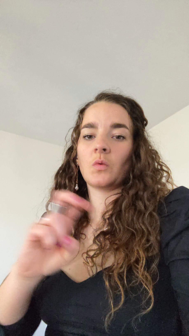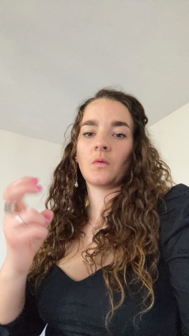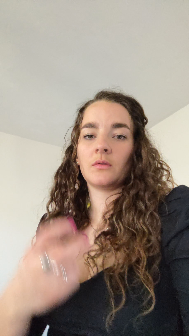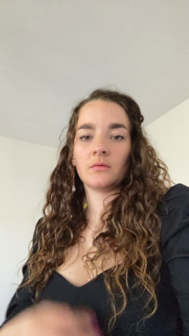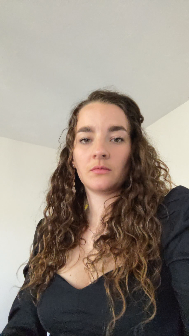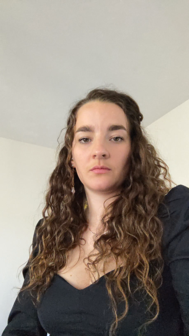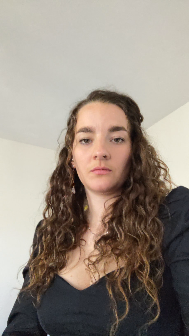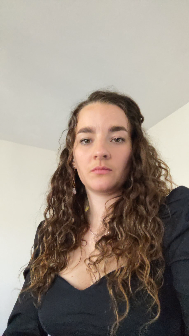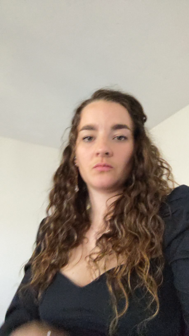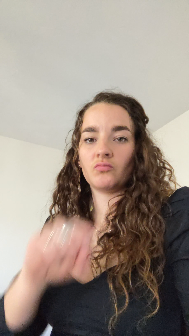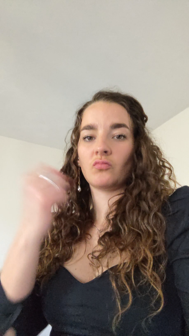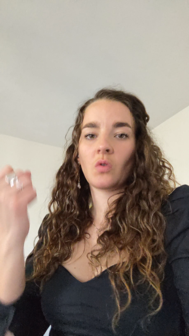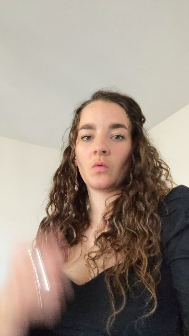broken